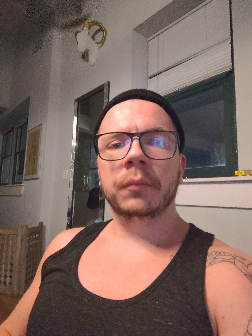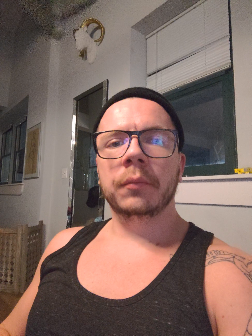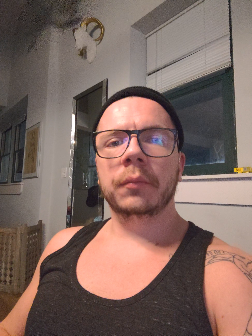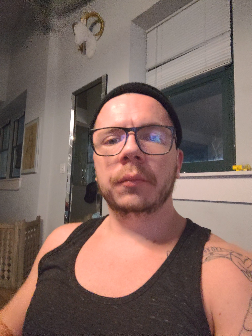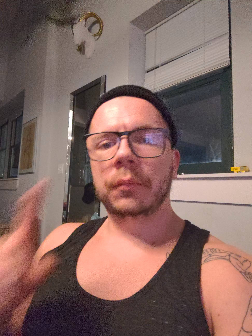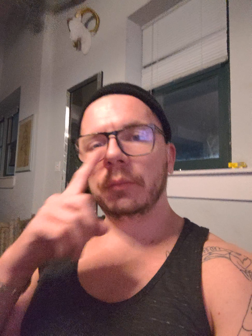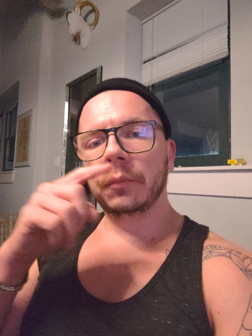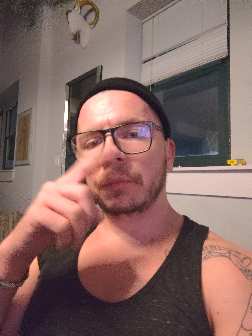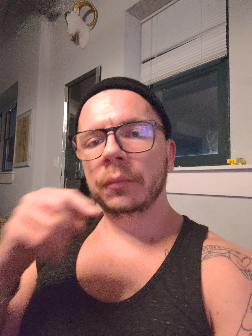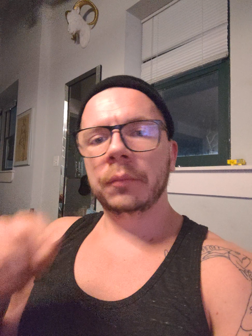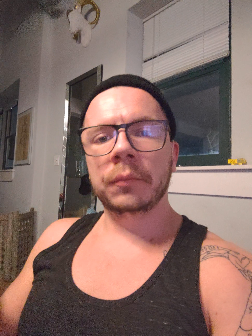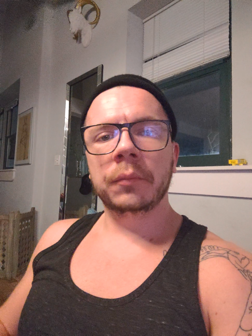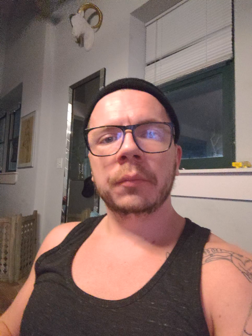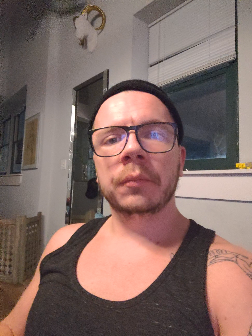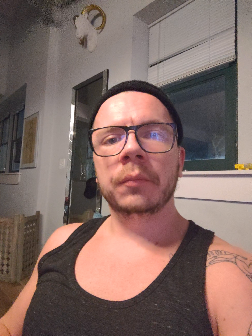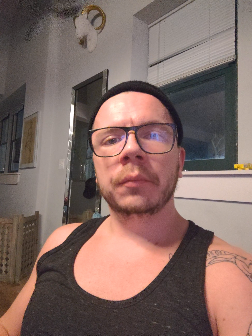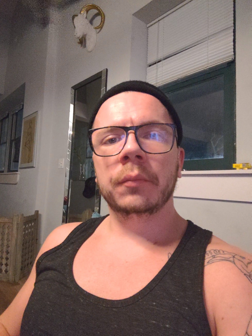mouse